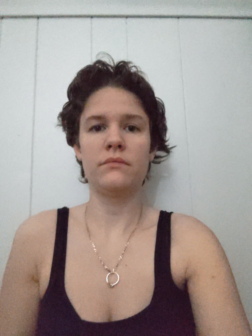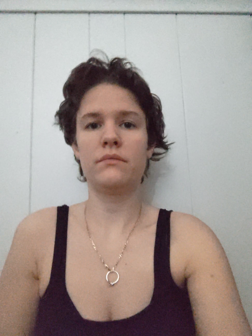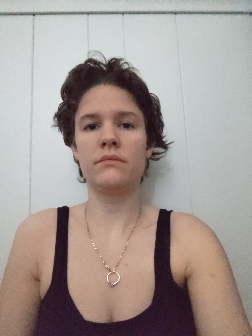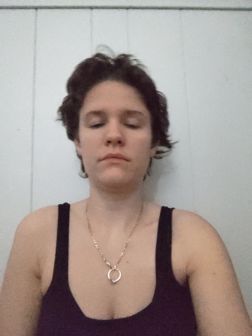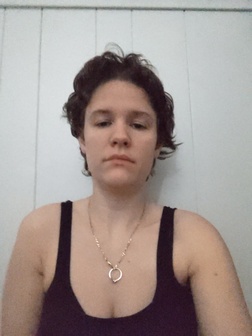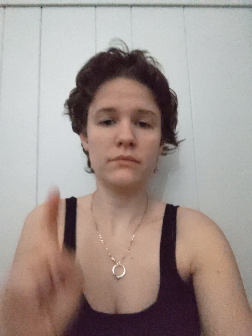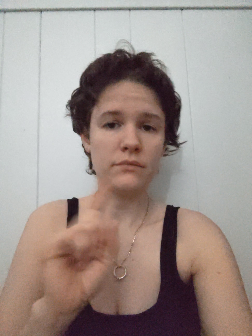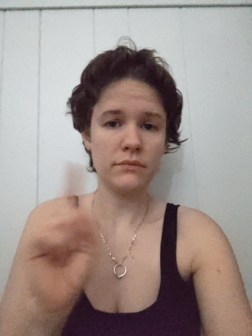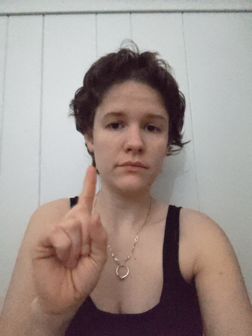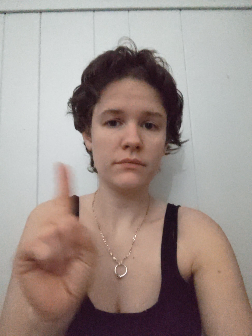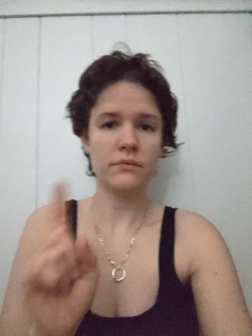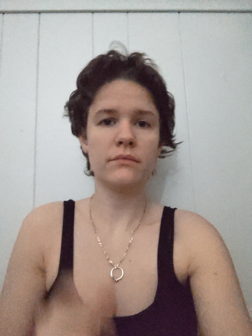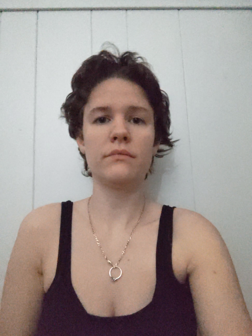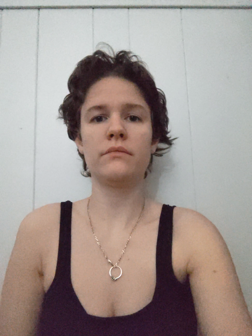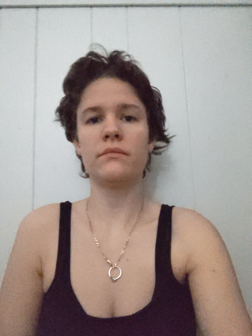where